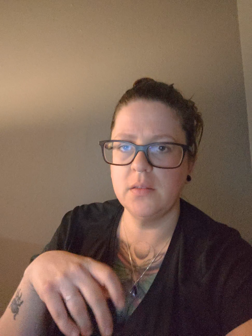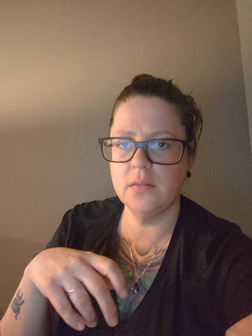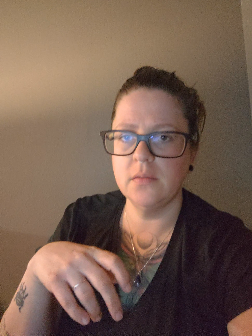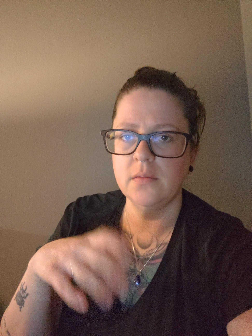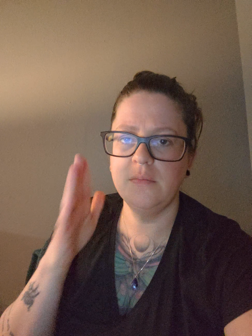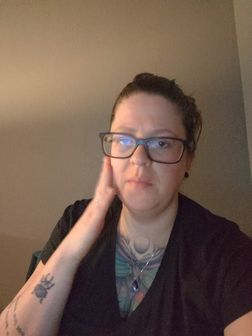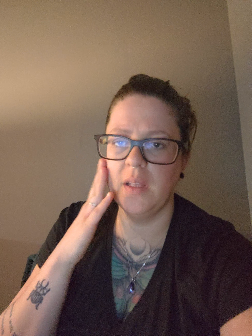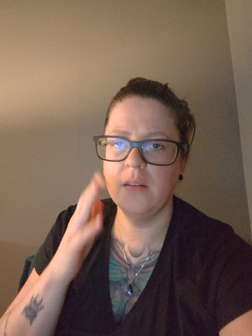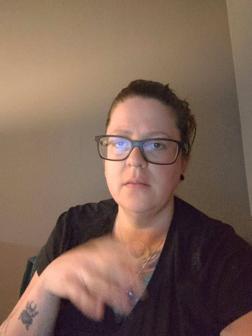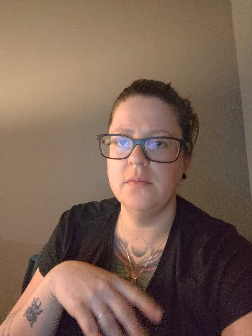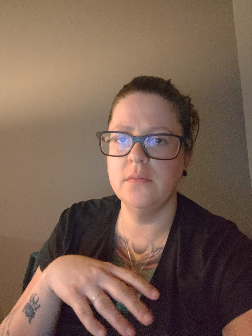bed